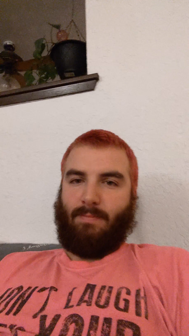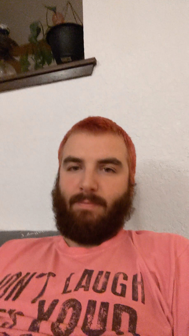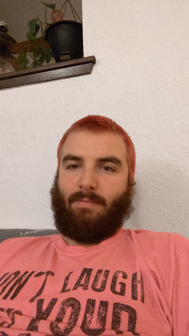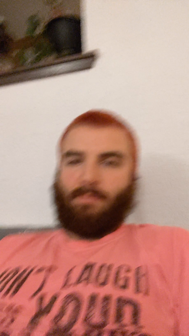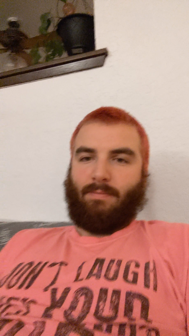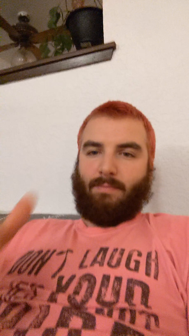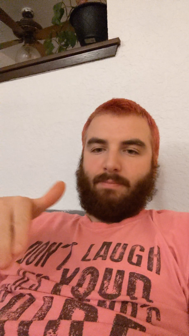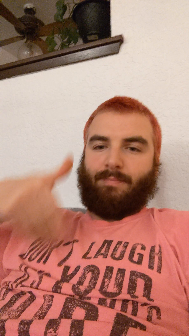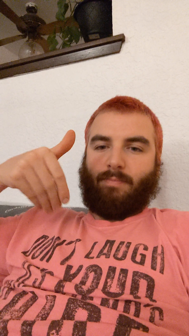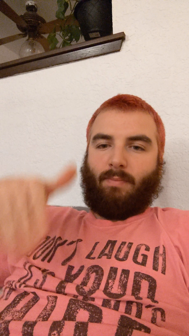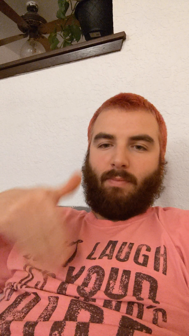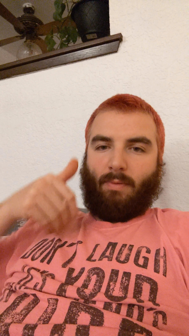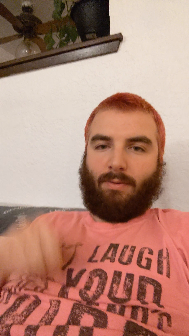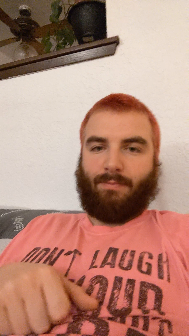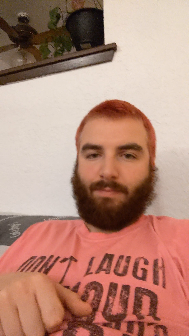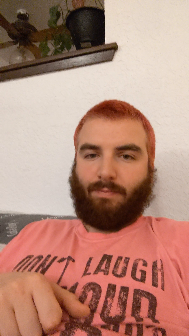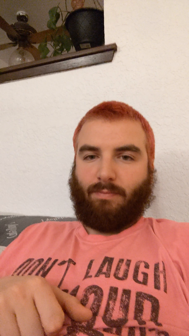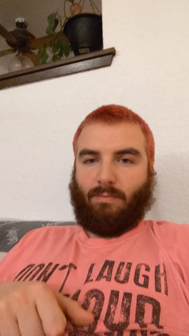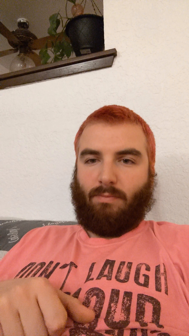pants